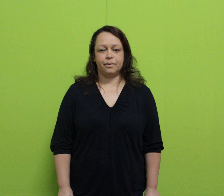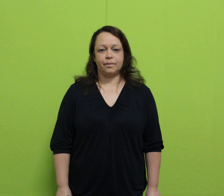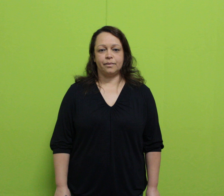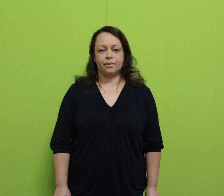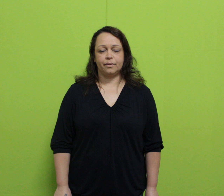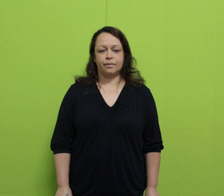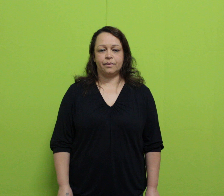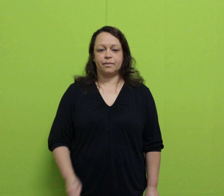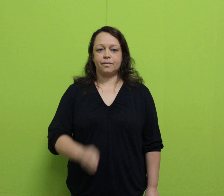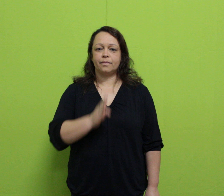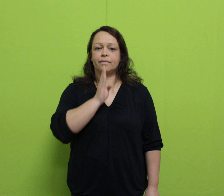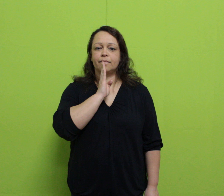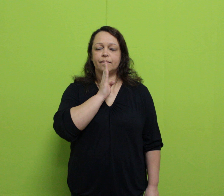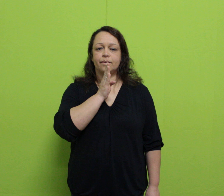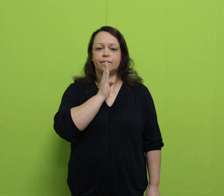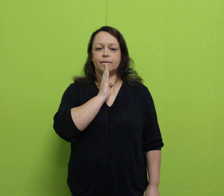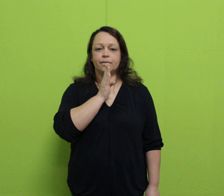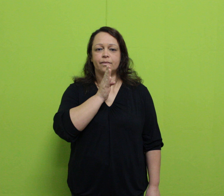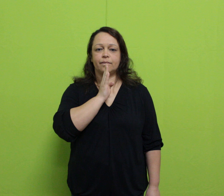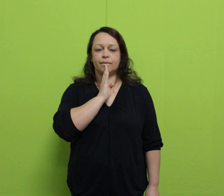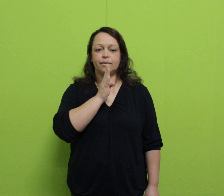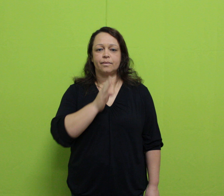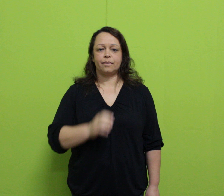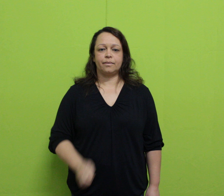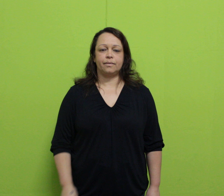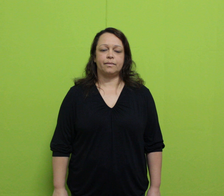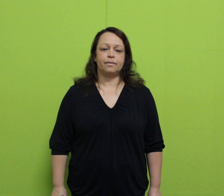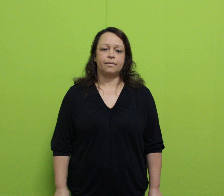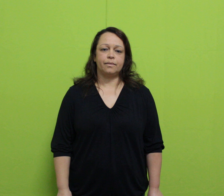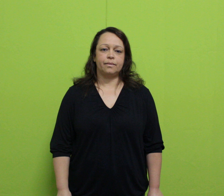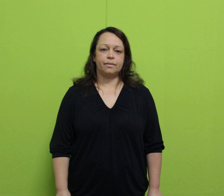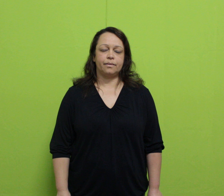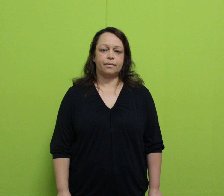conhecer